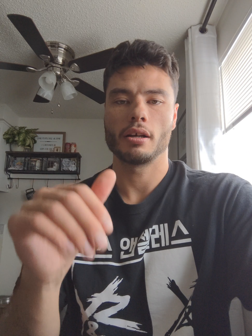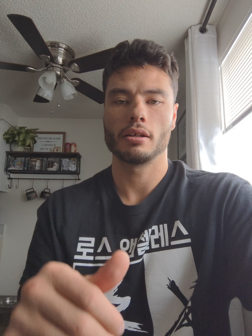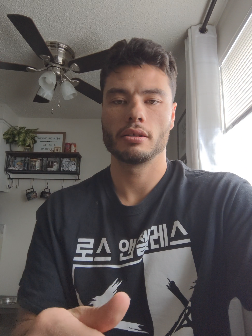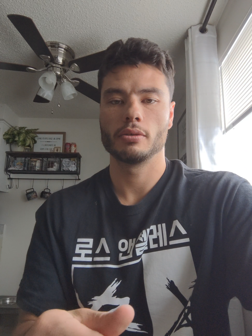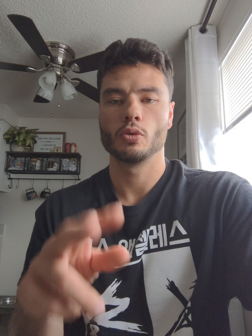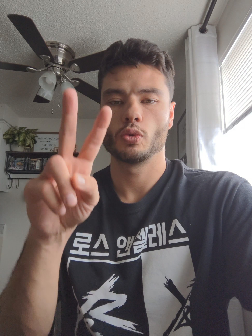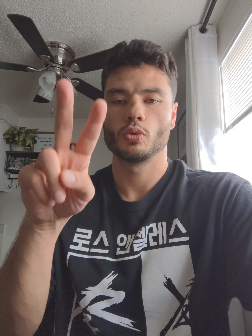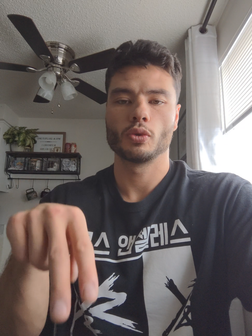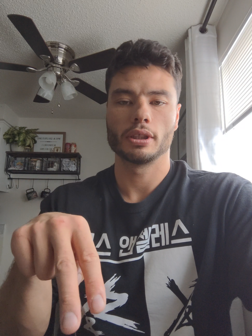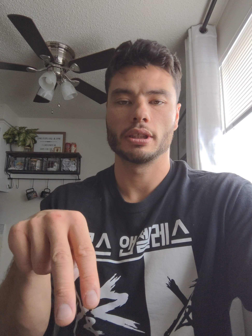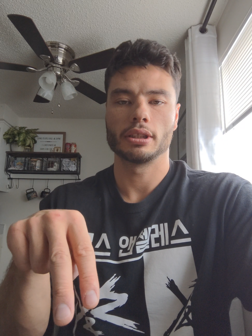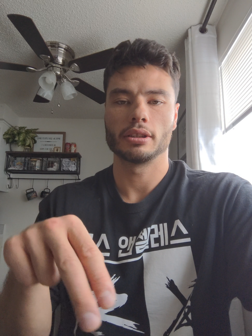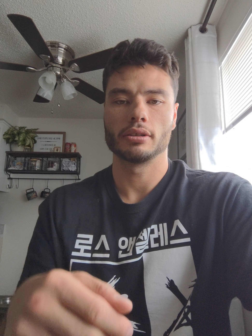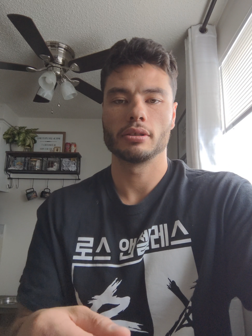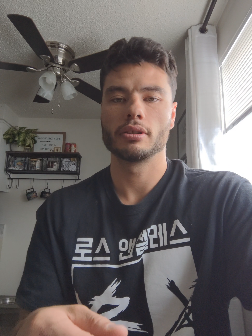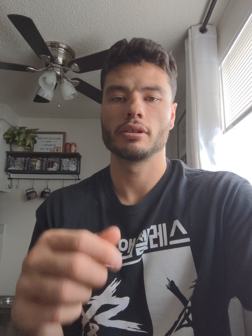read